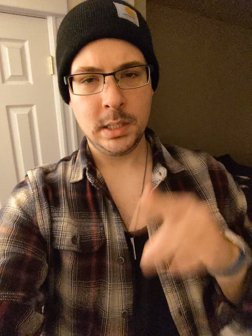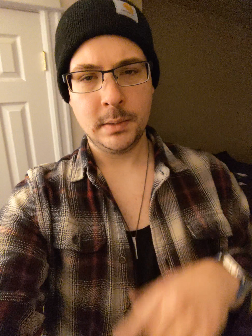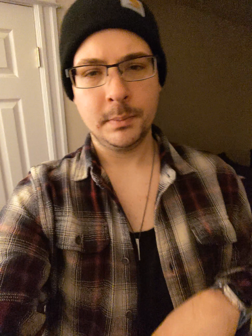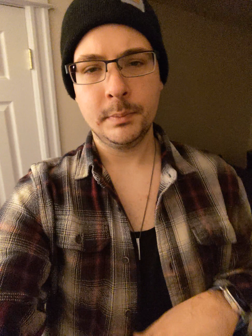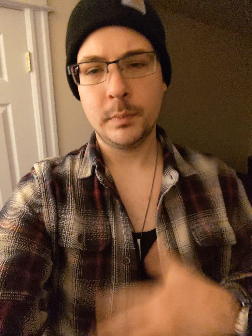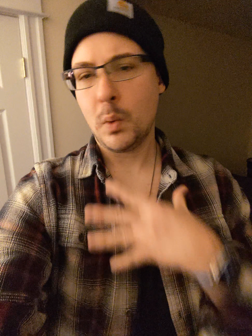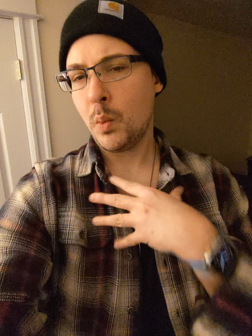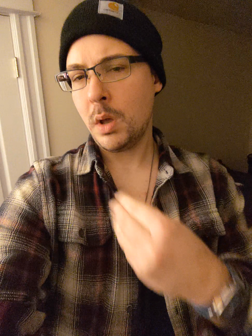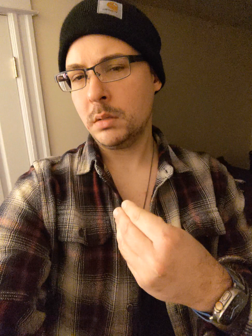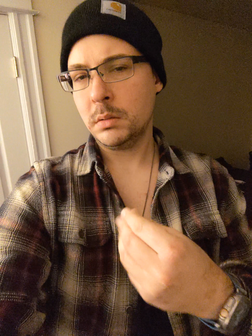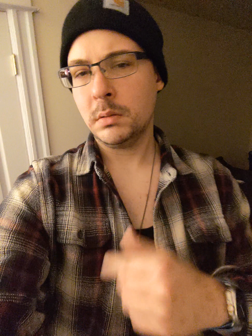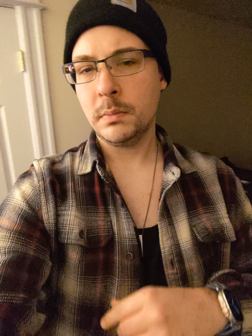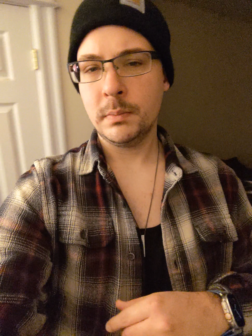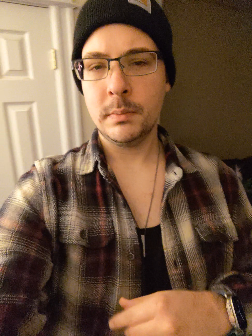white